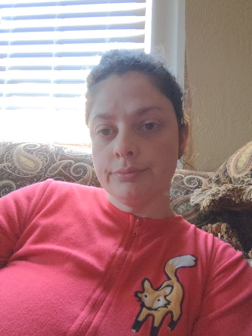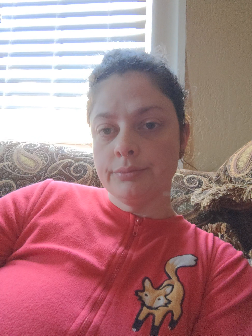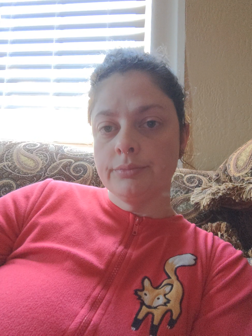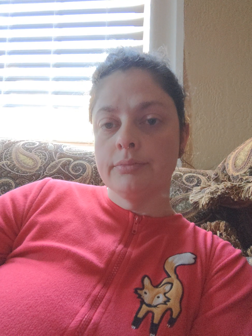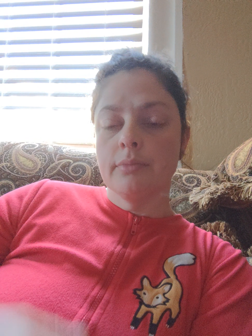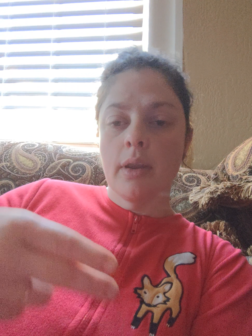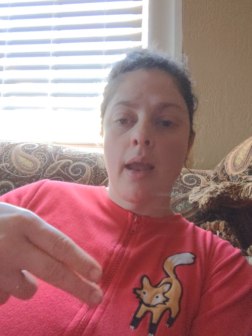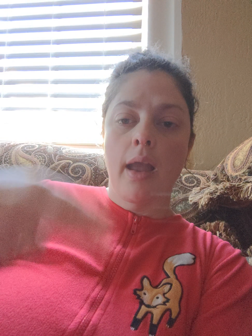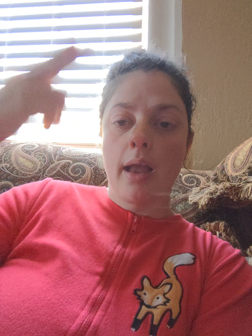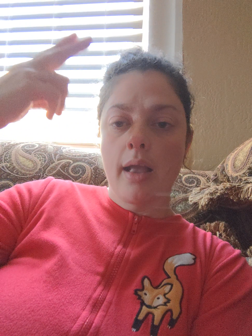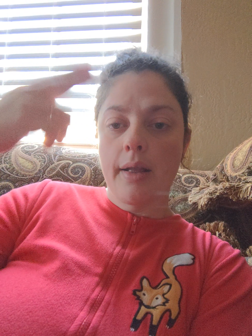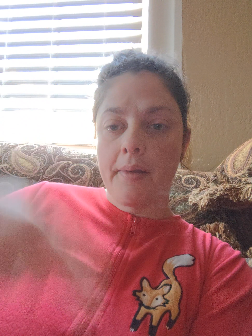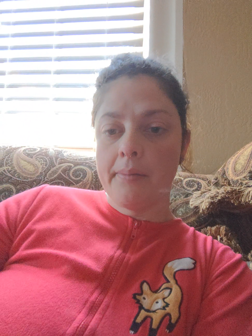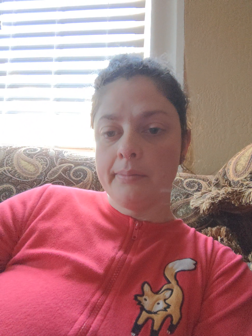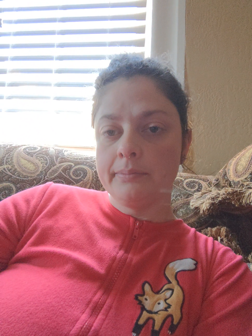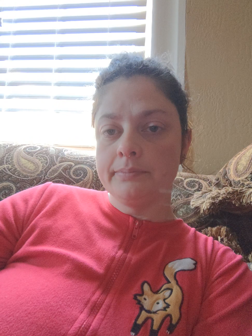high